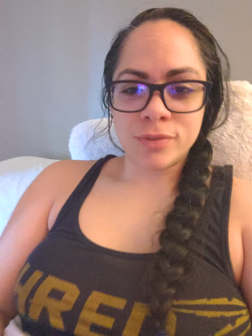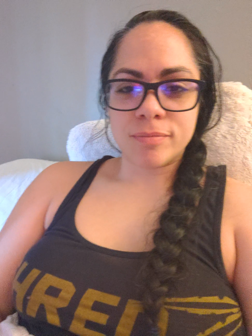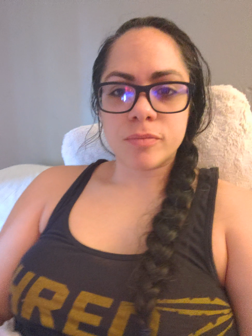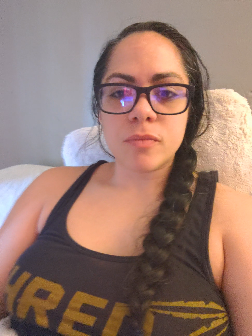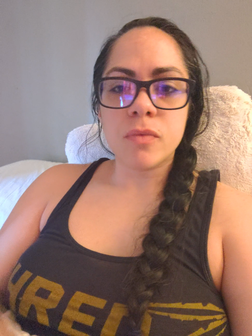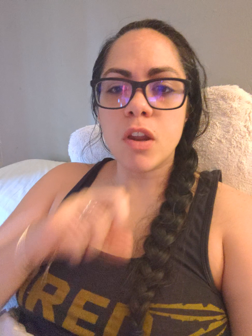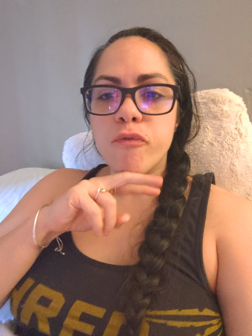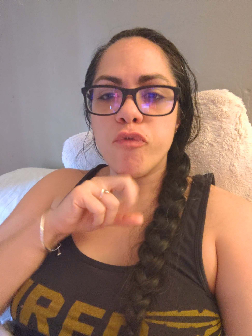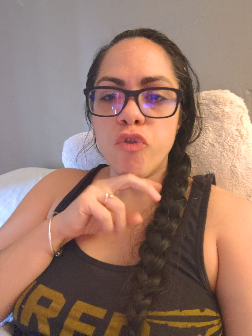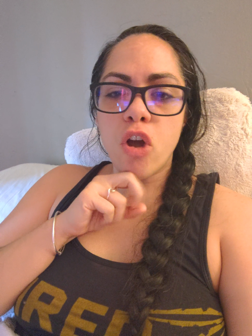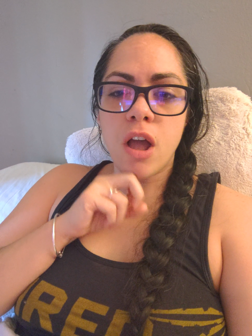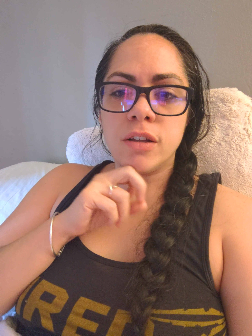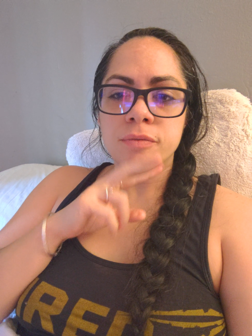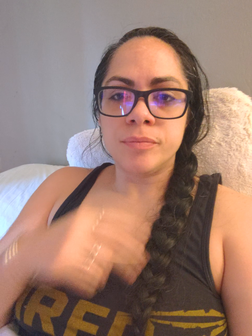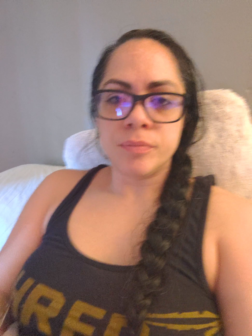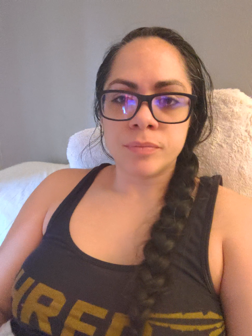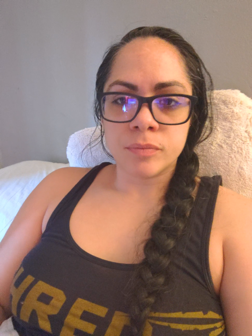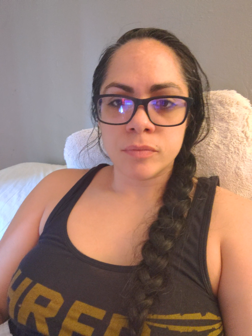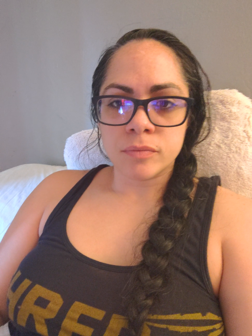frog